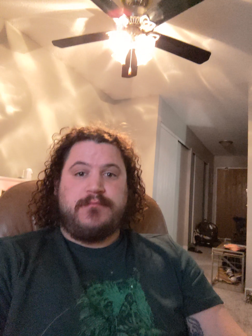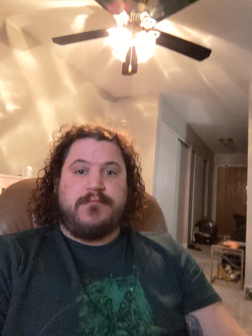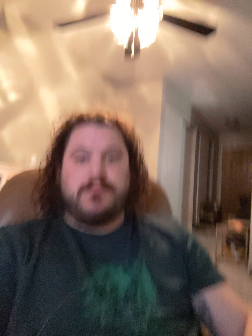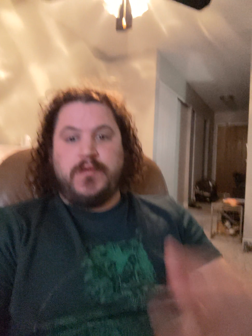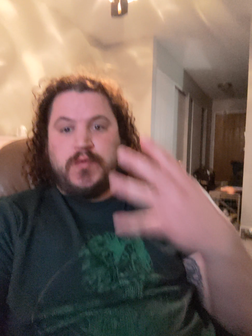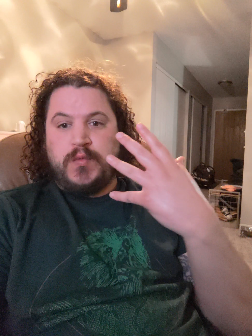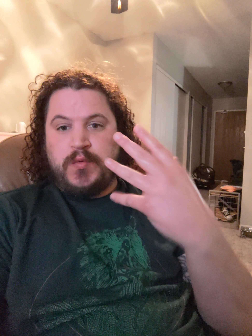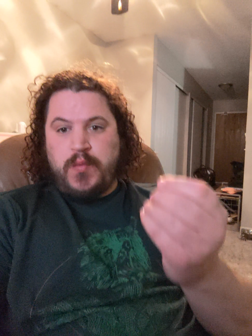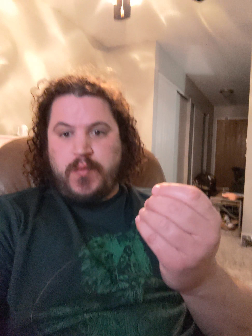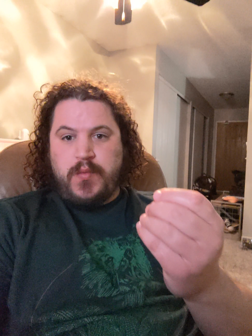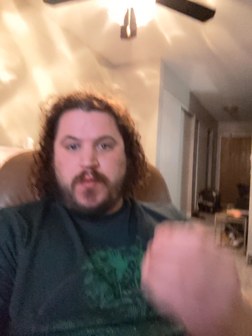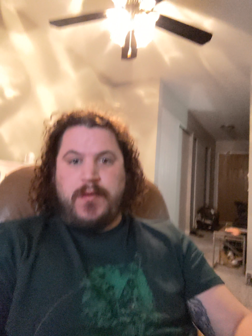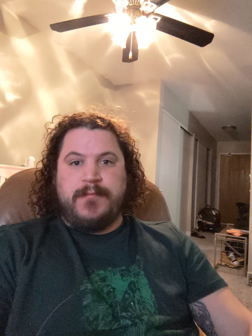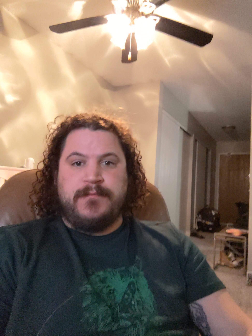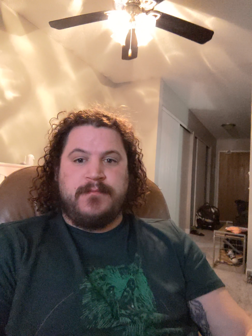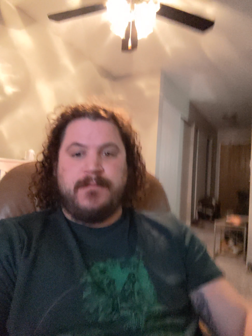go